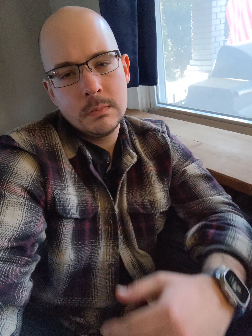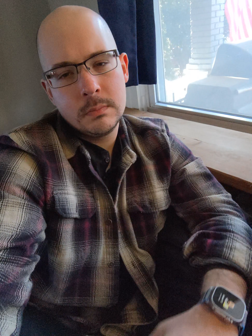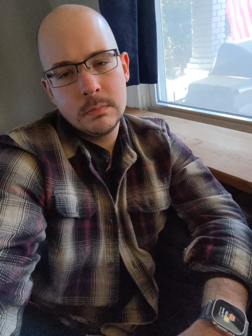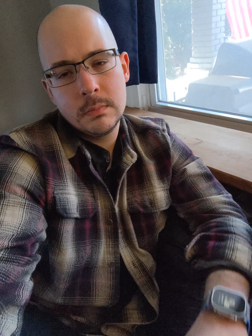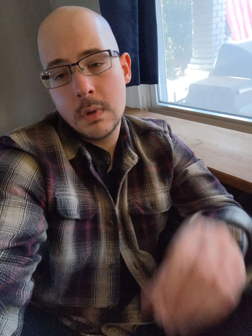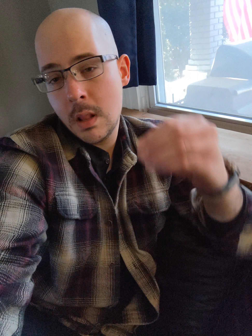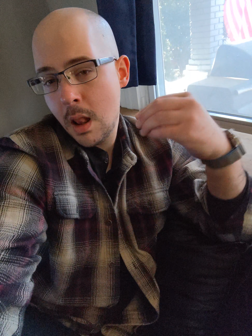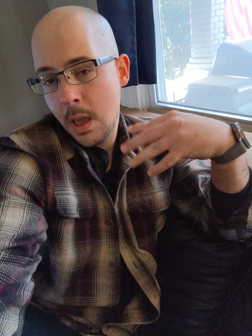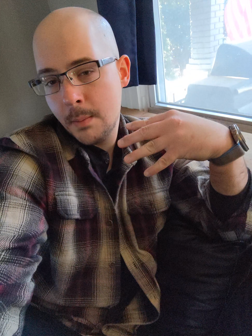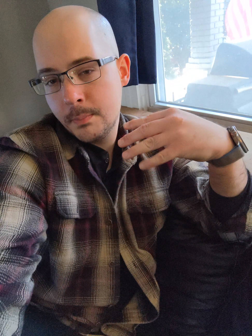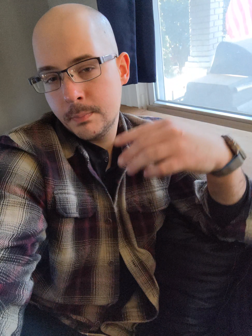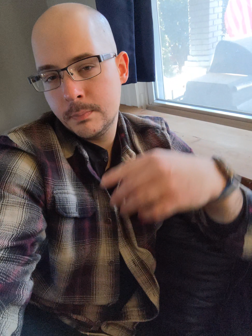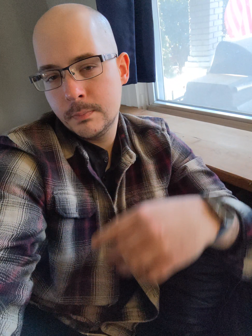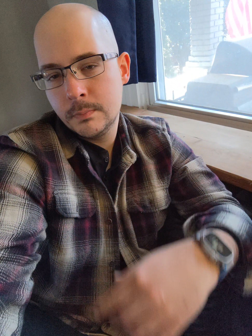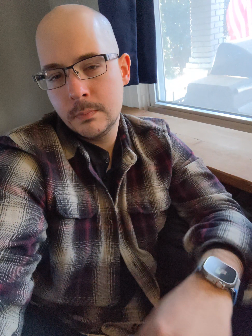lamp